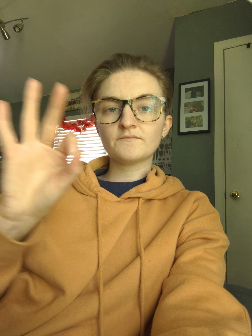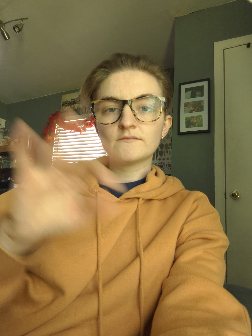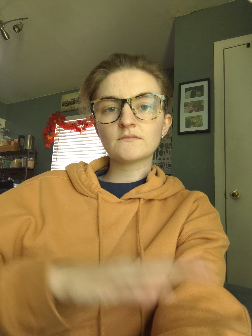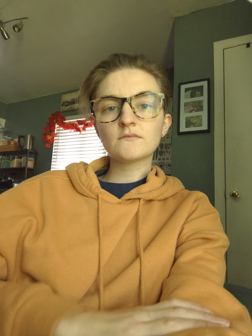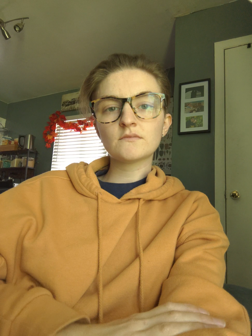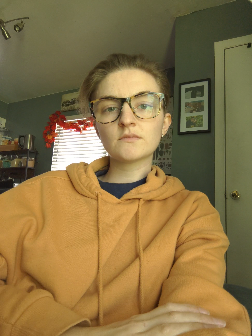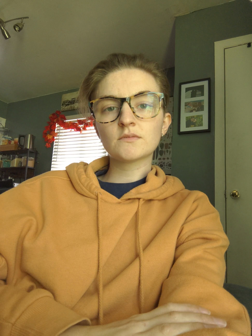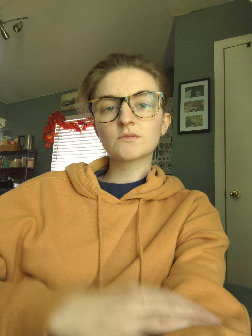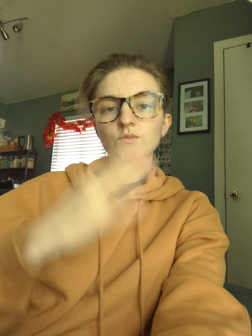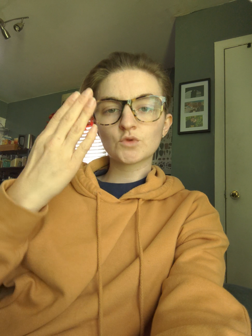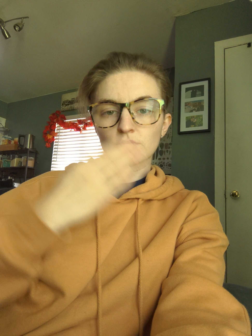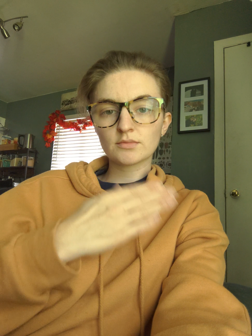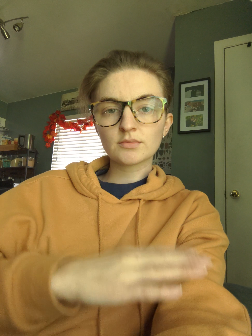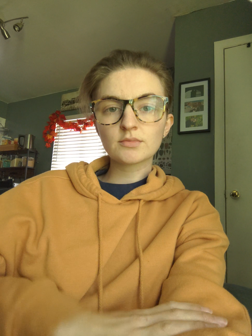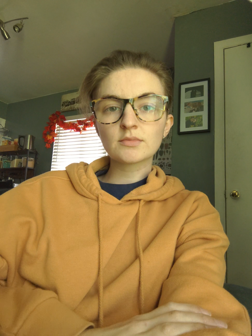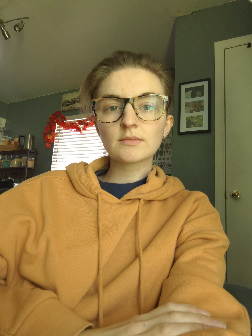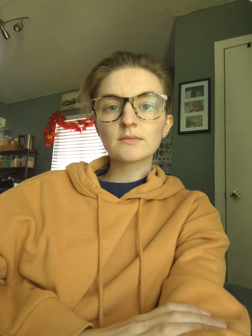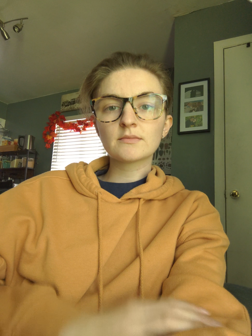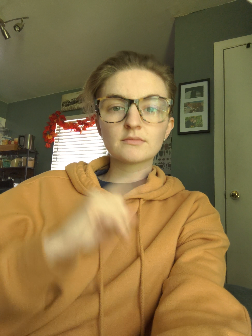dark